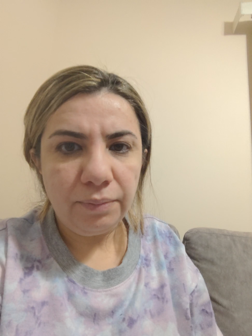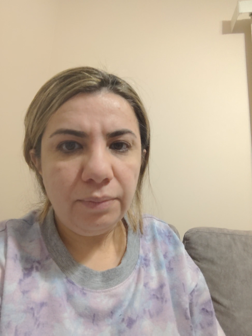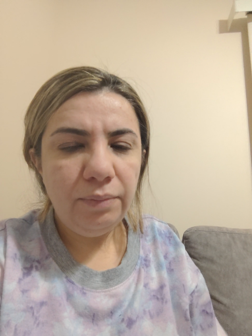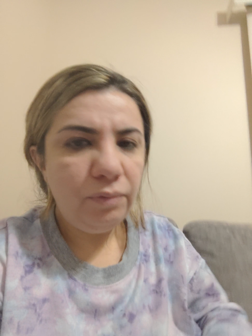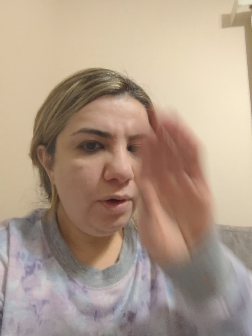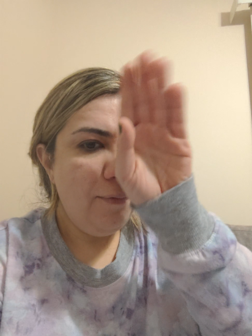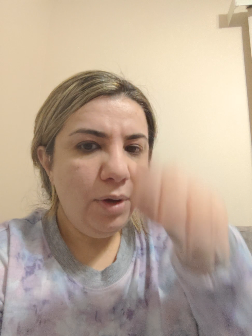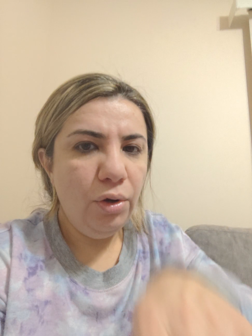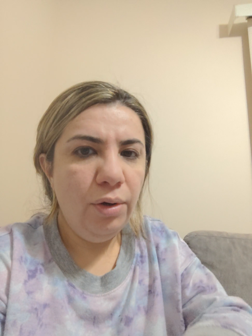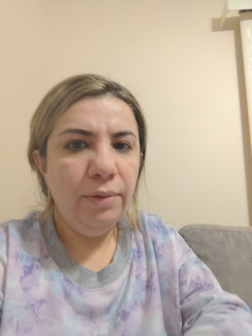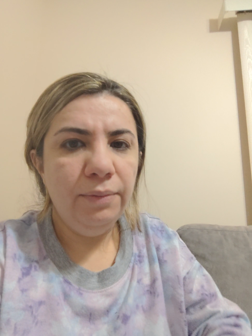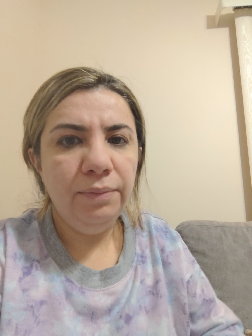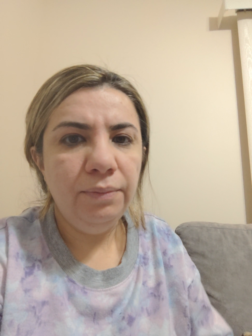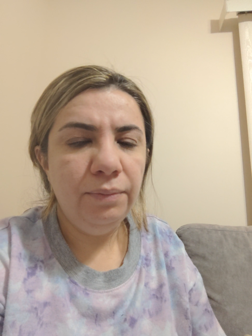elephant